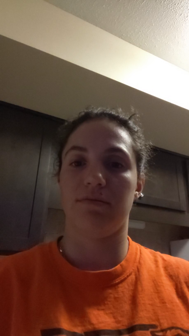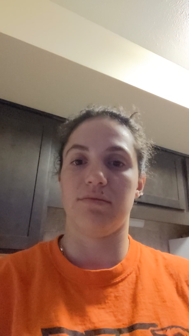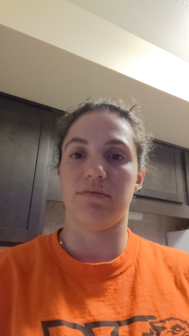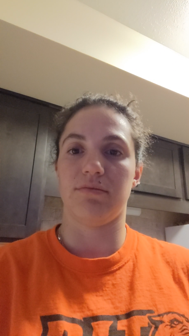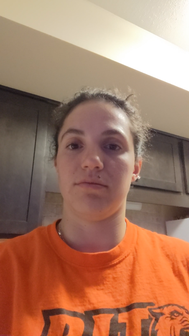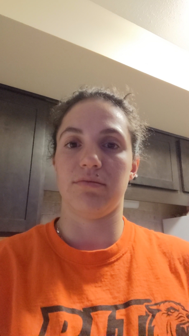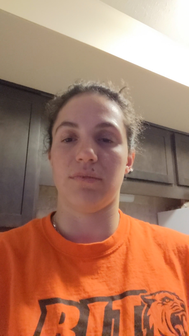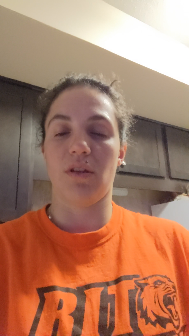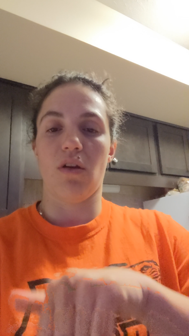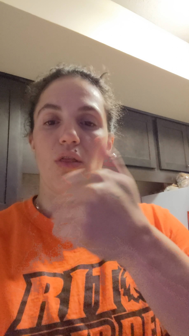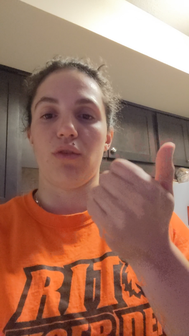other